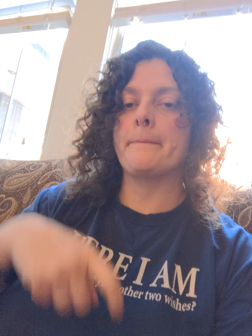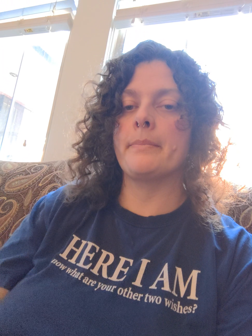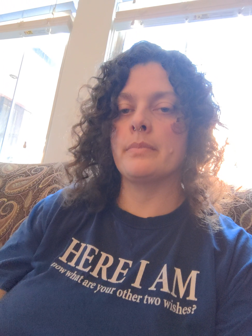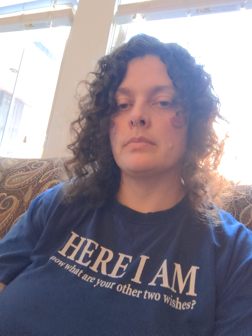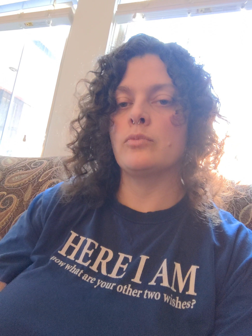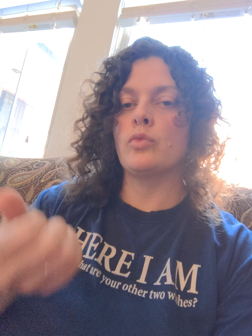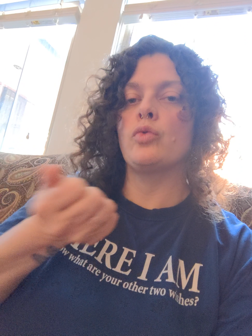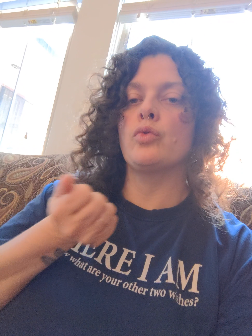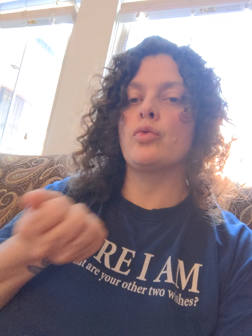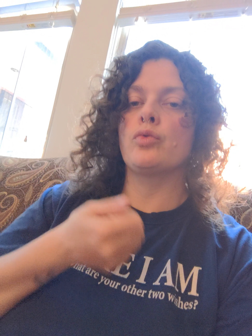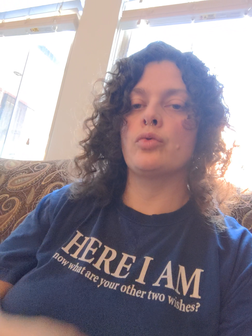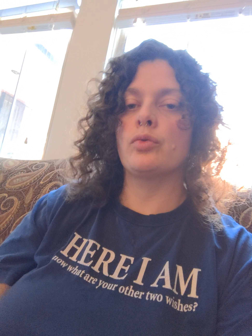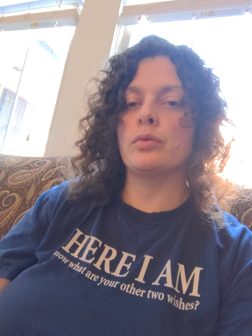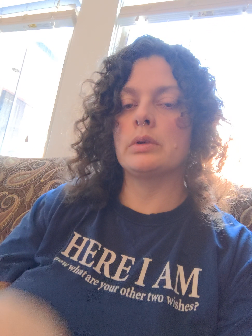drawer